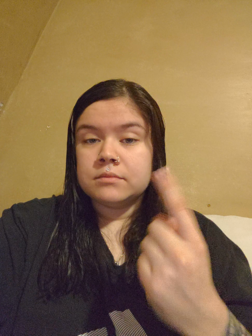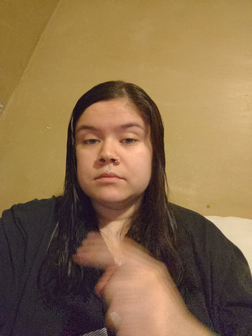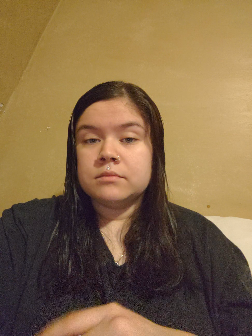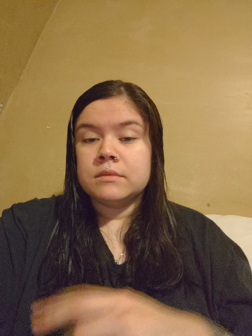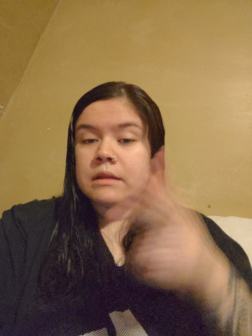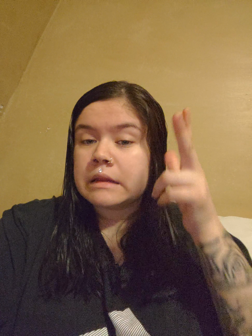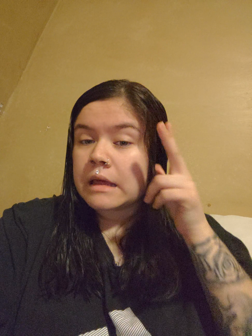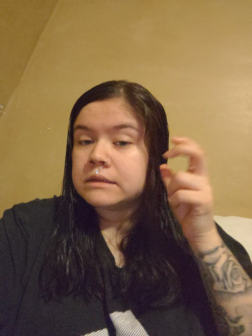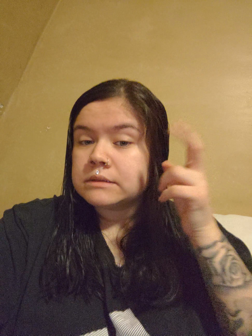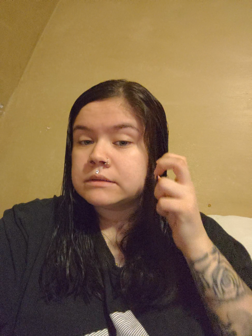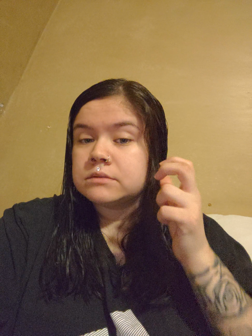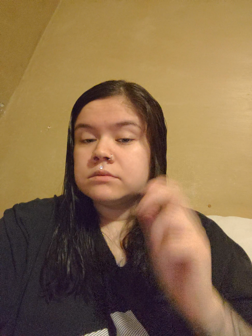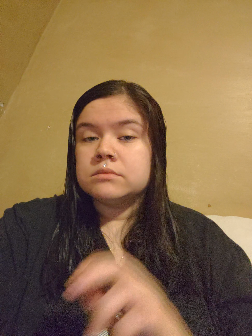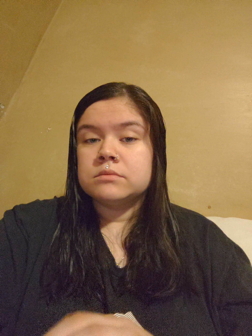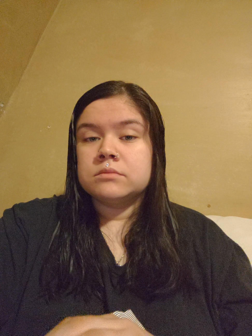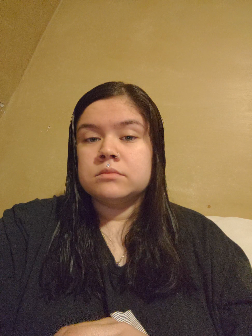listen